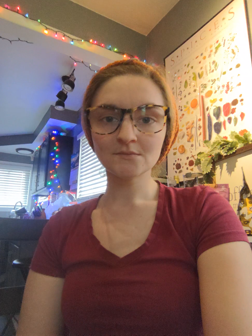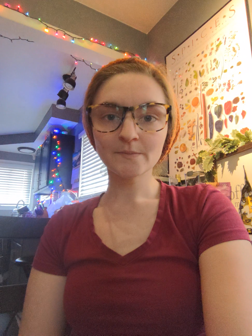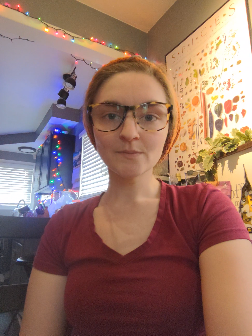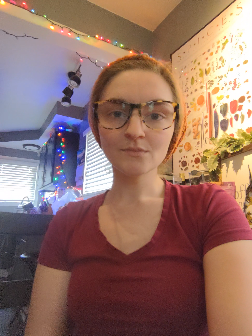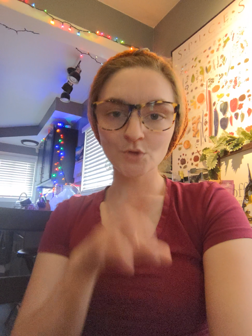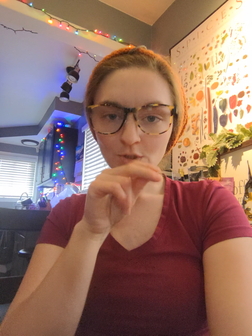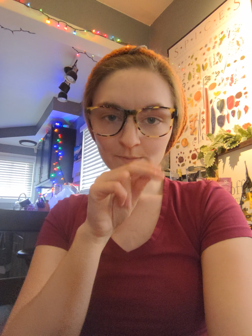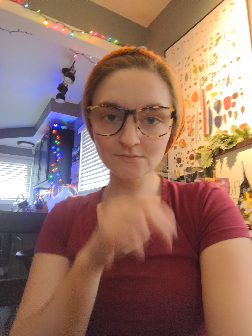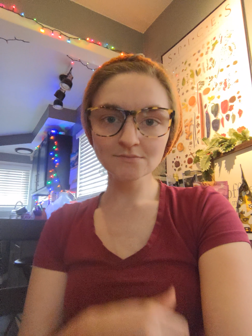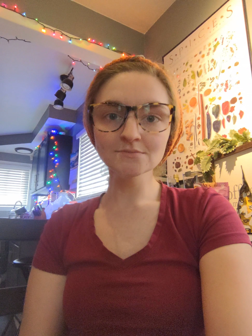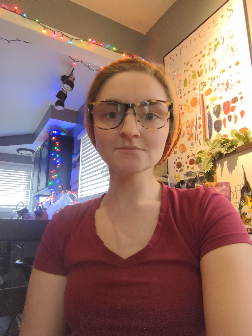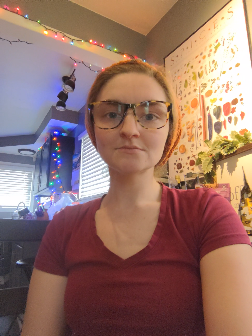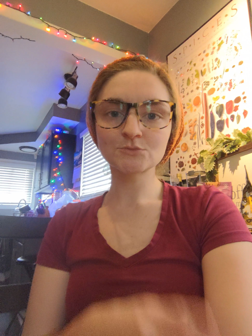duck